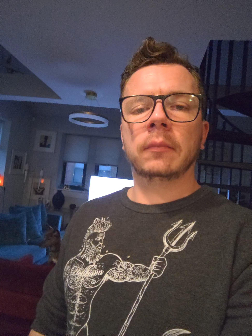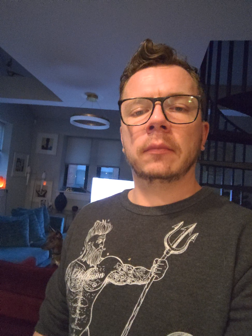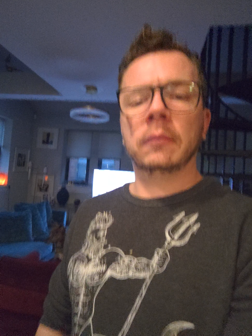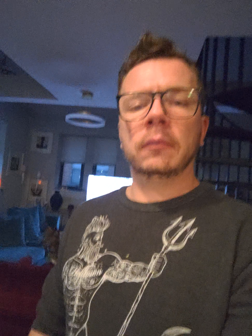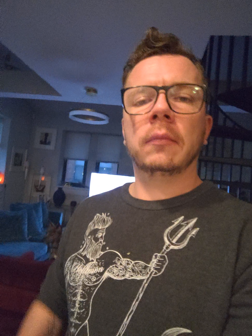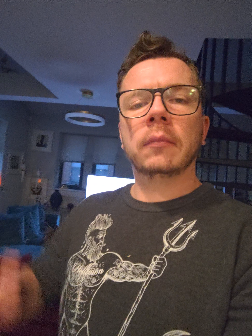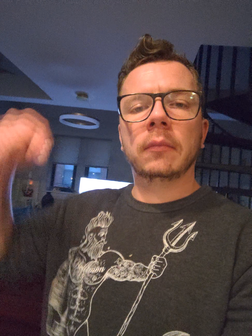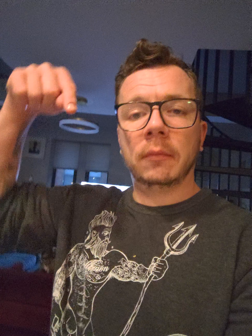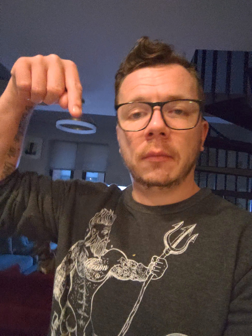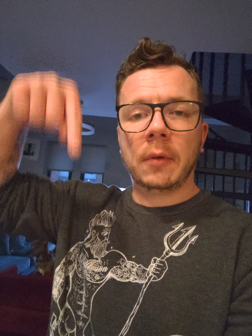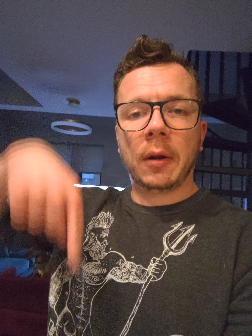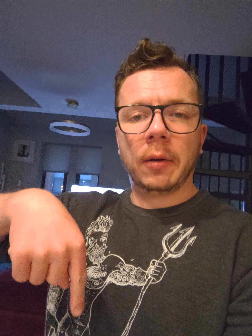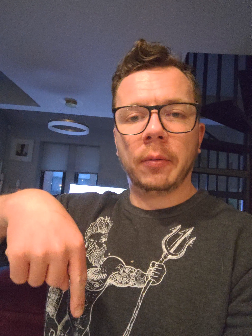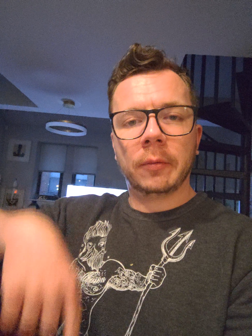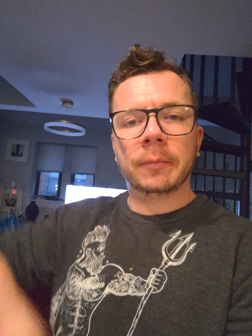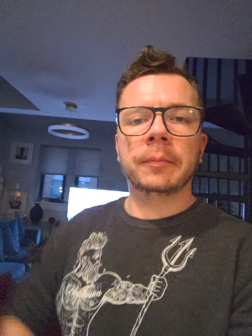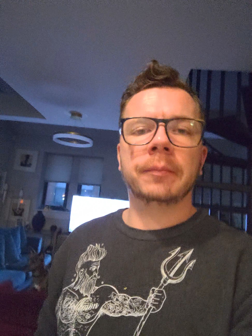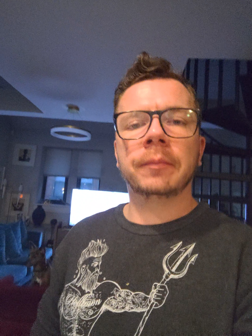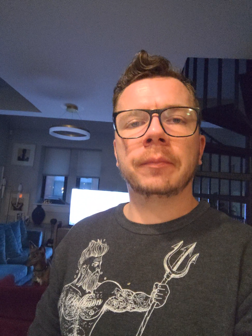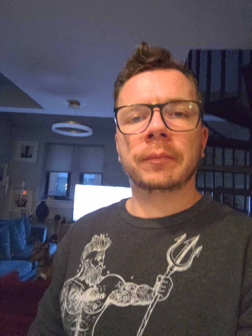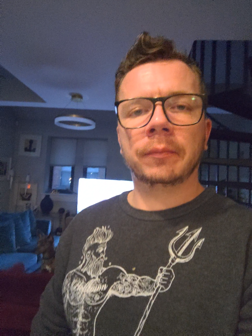down